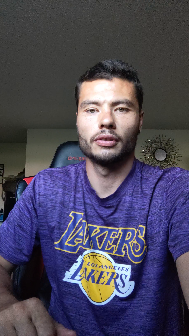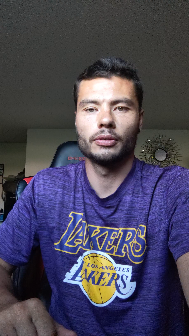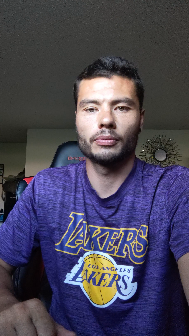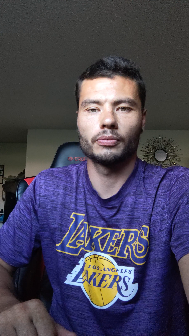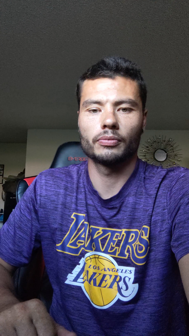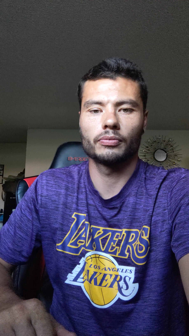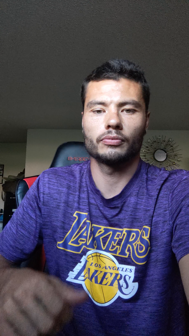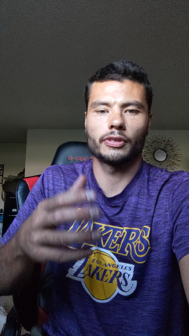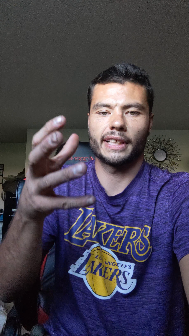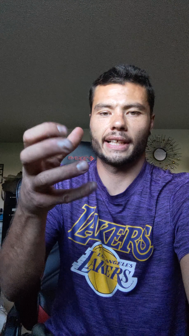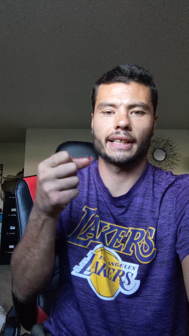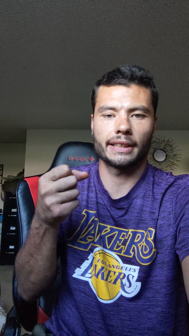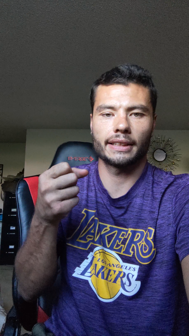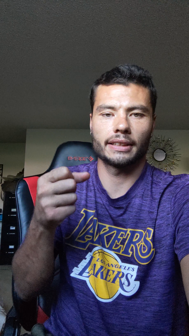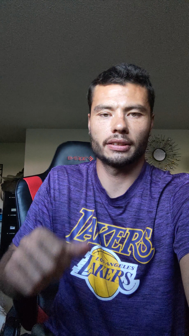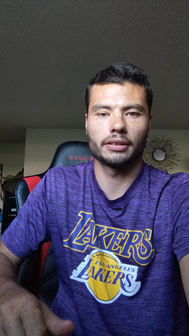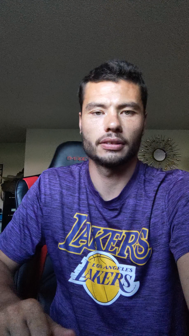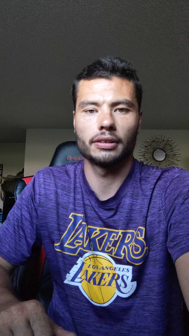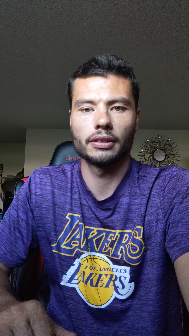get